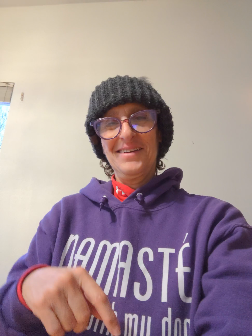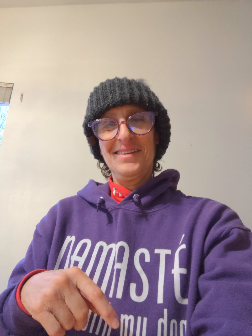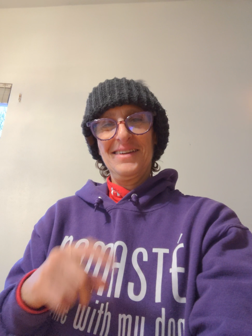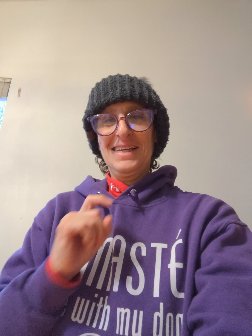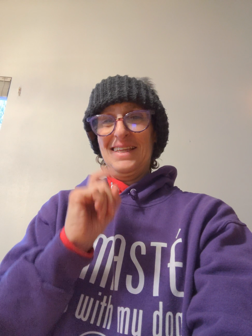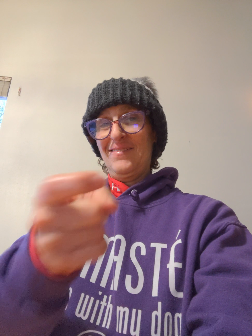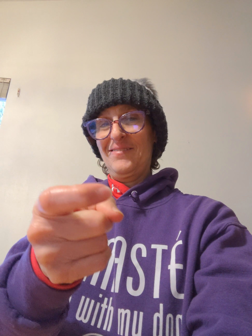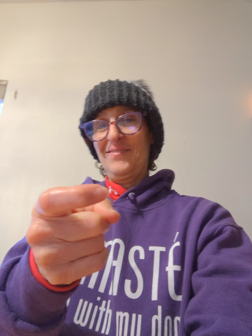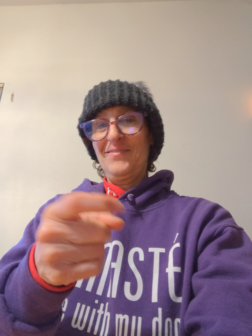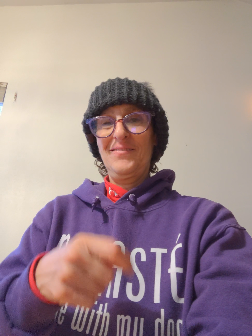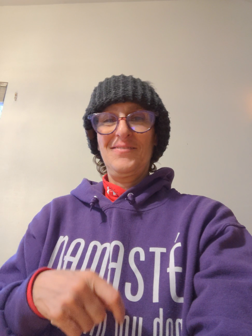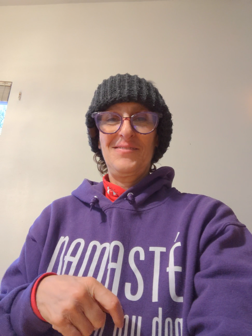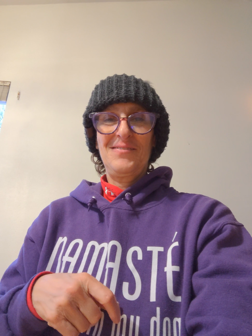gift